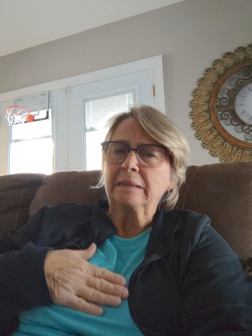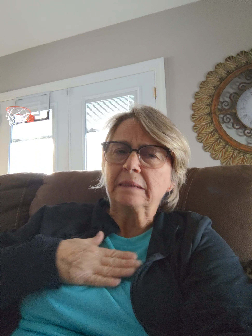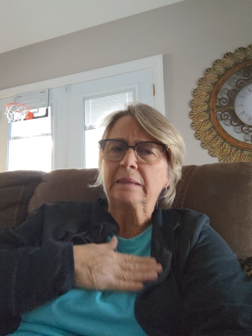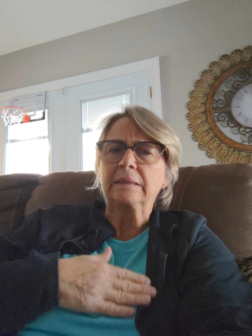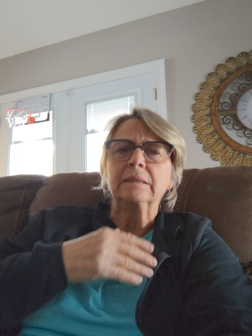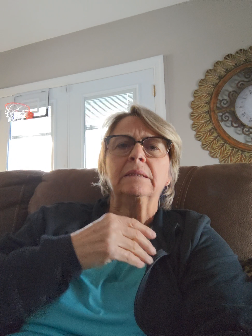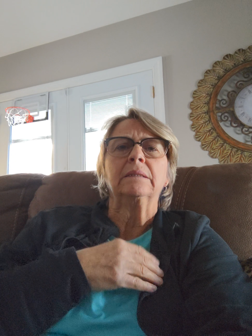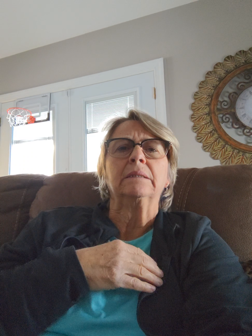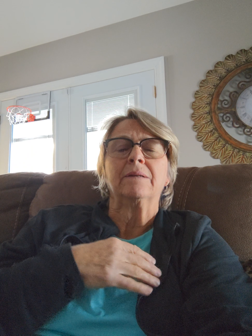please